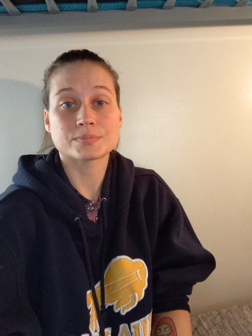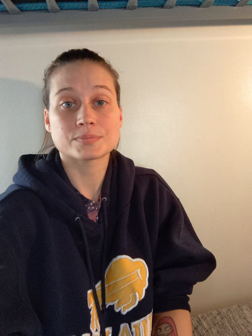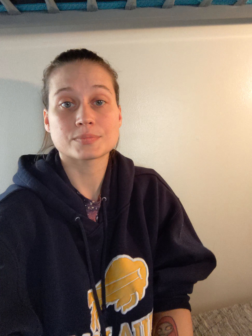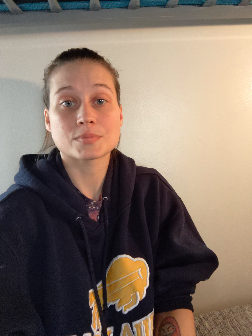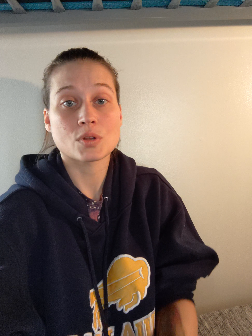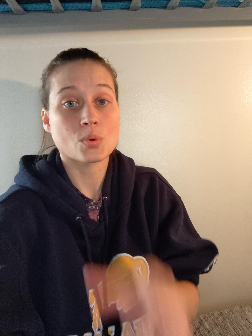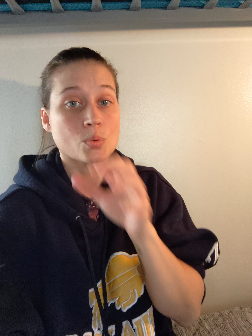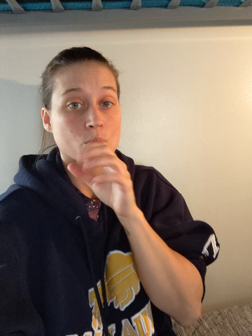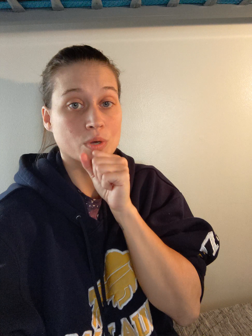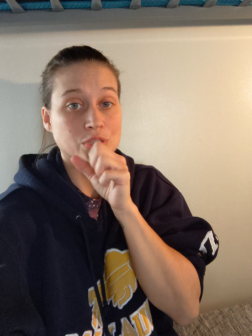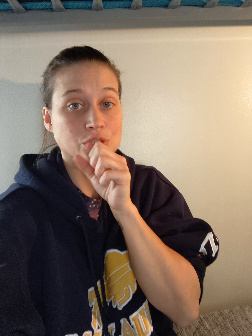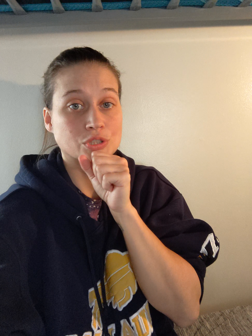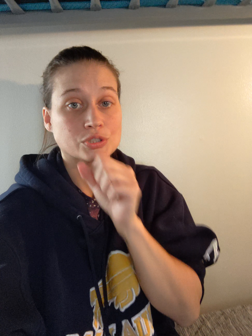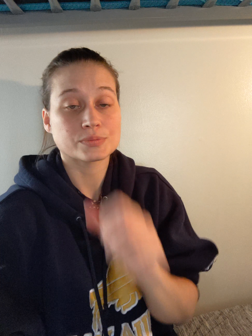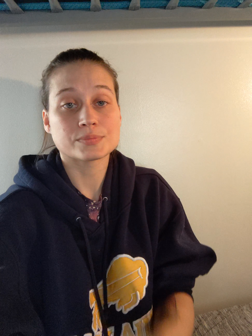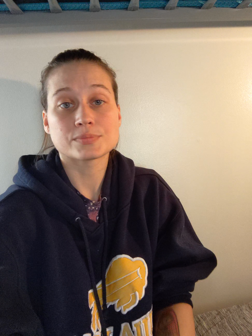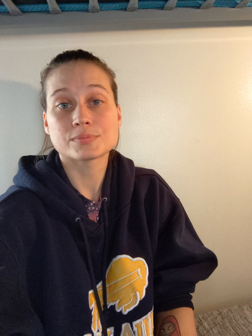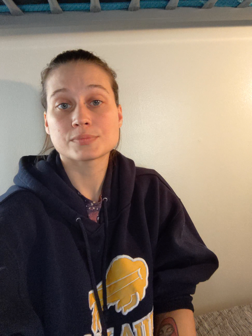orange